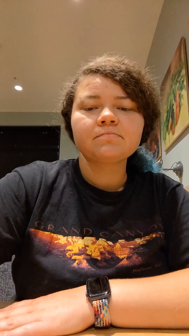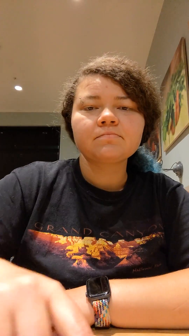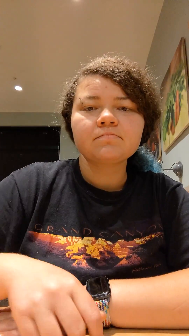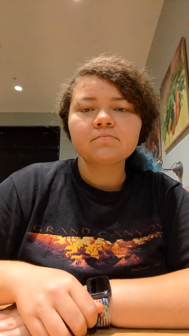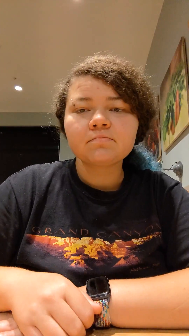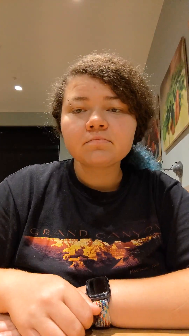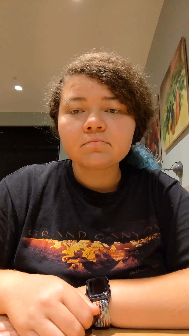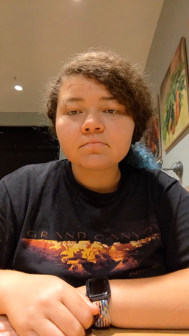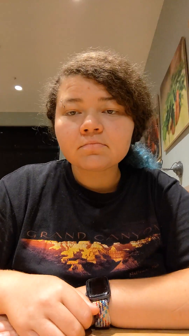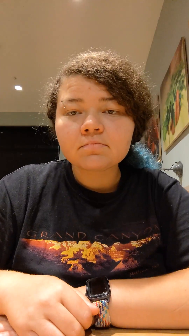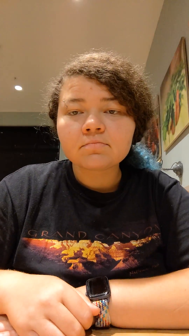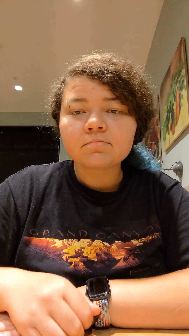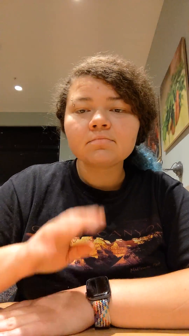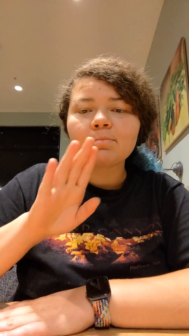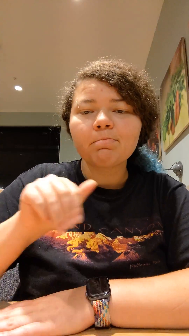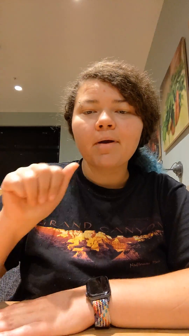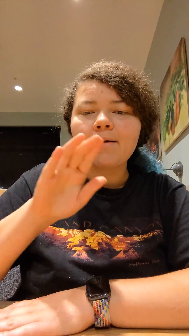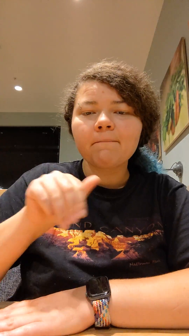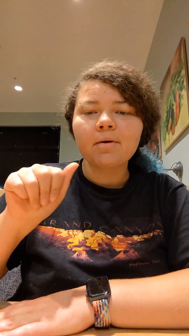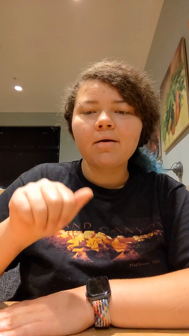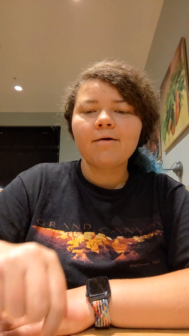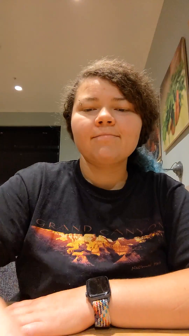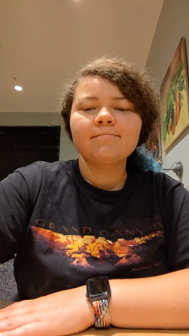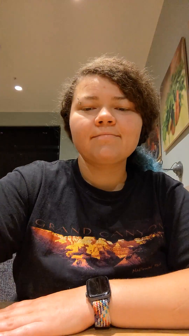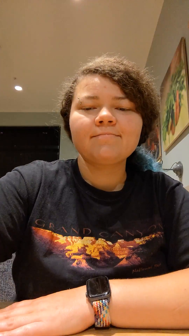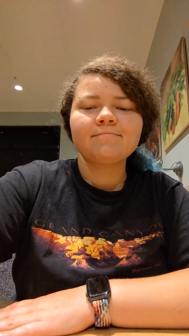baa baa